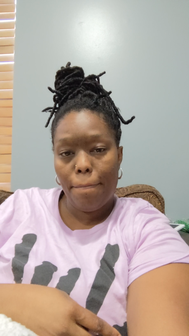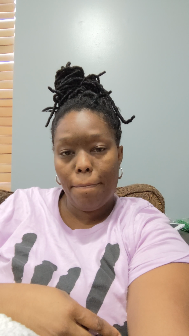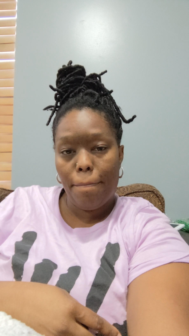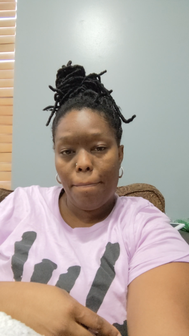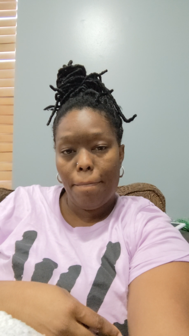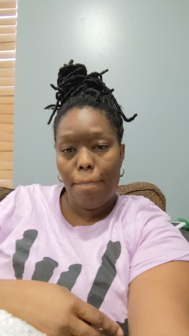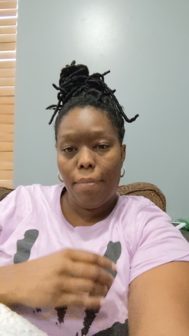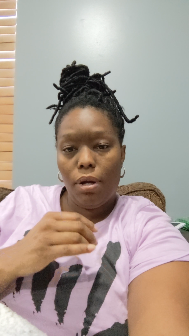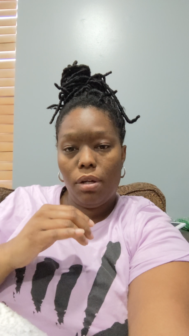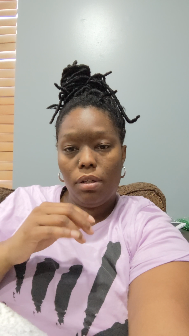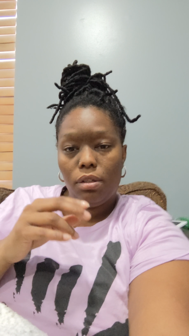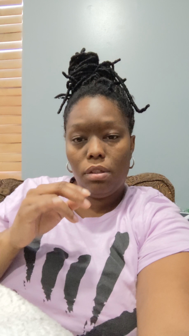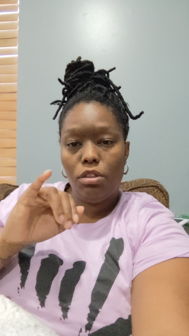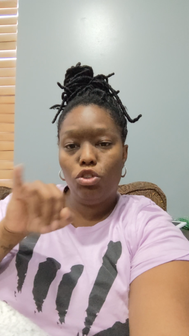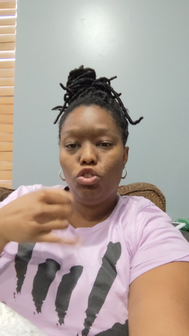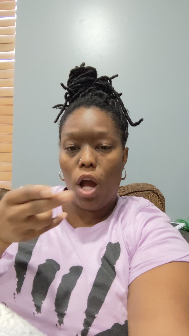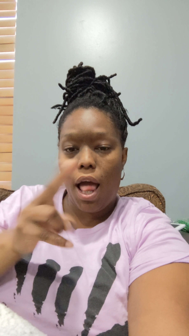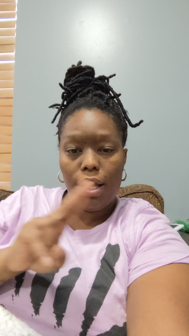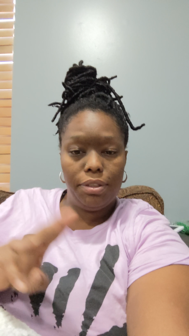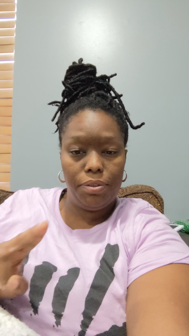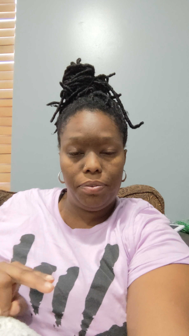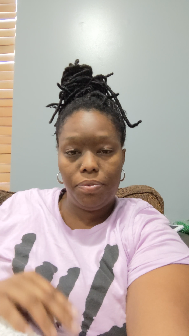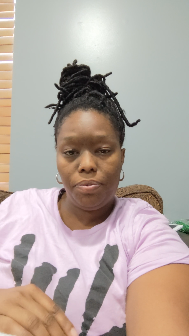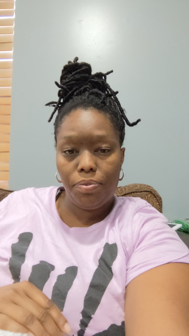jelly